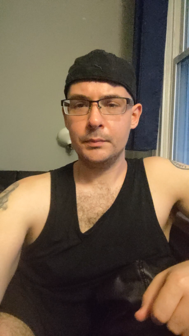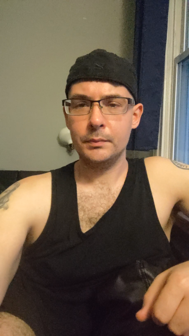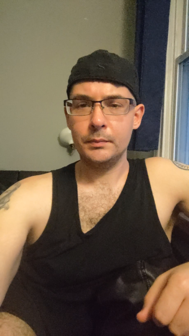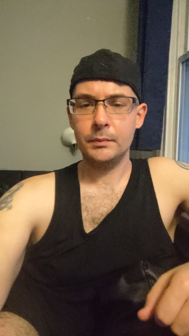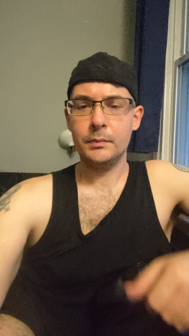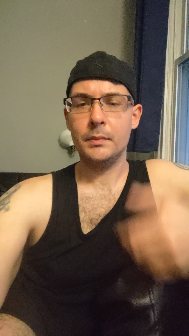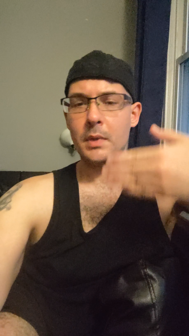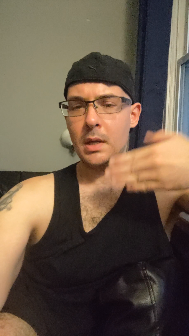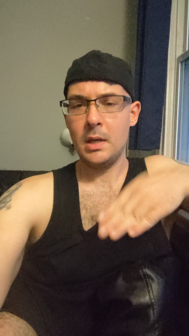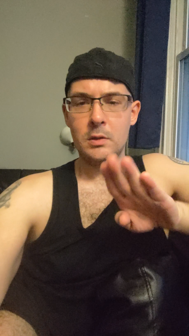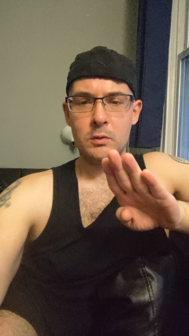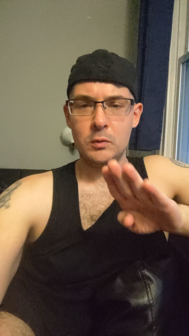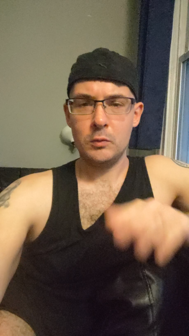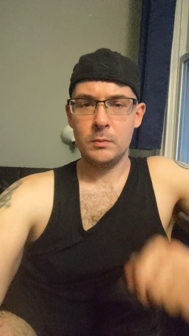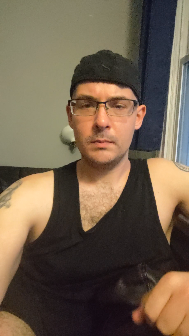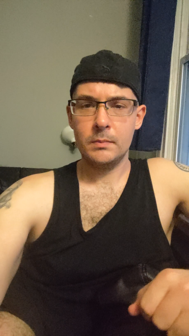enter